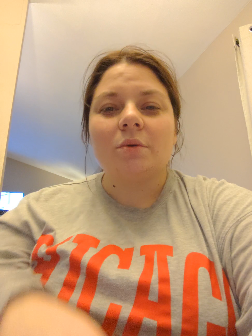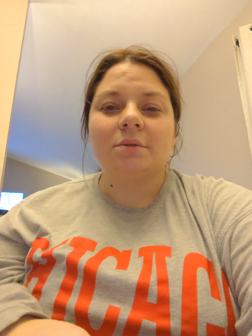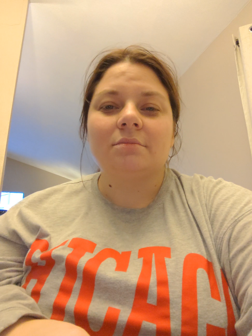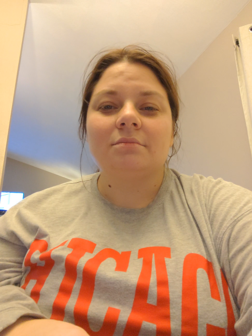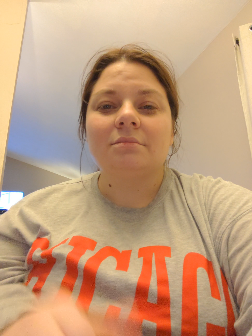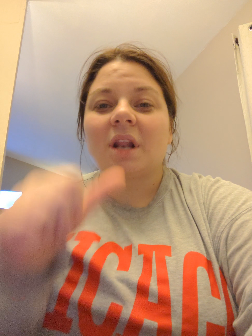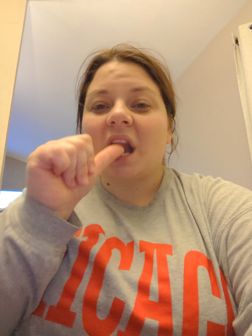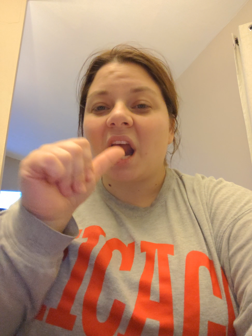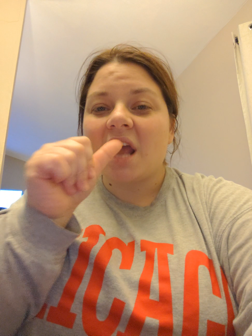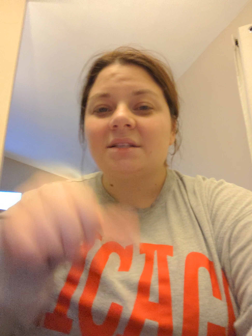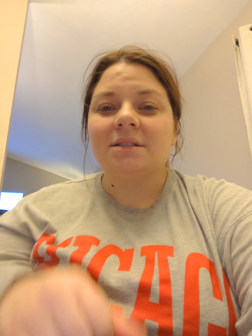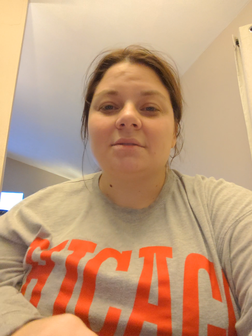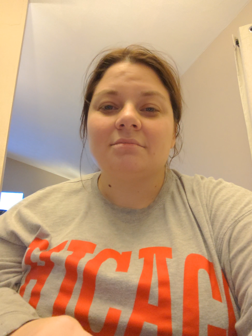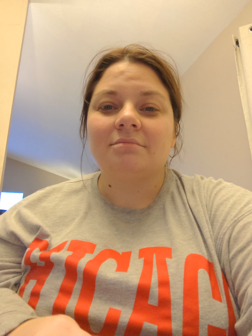nuts